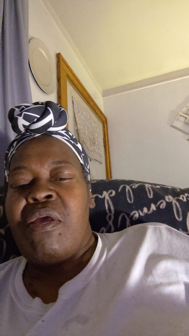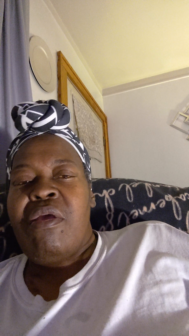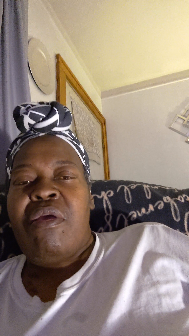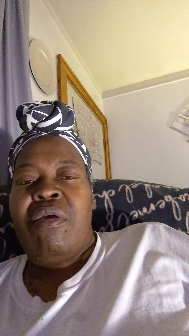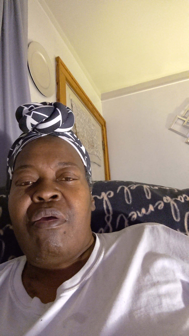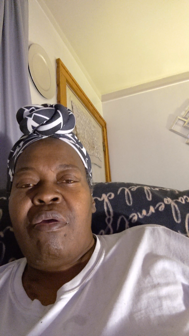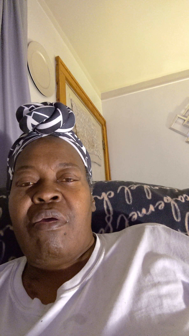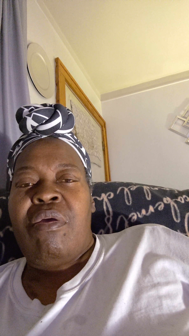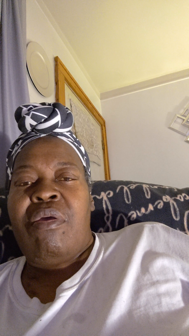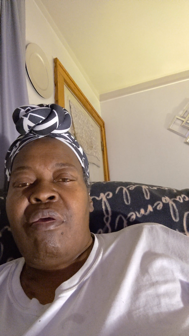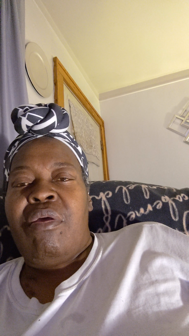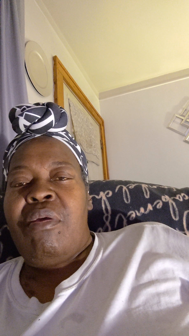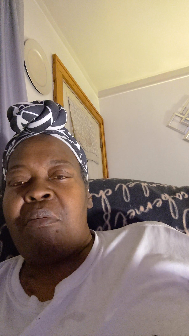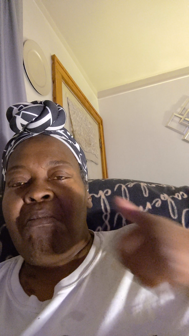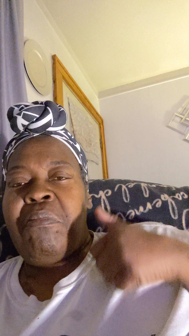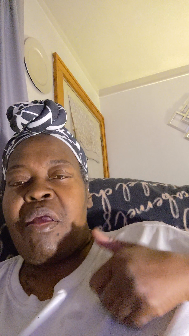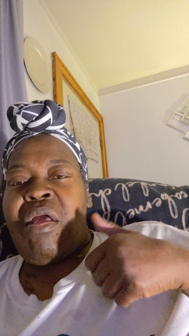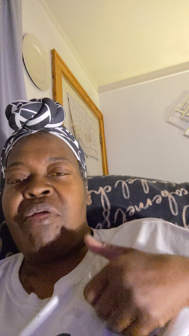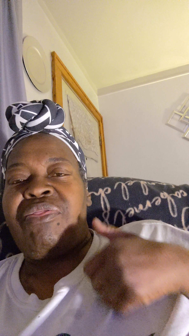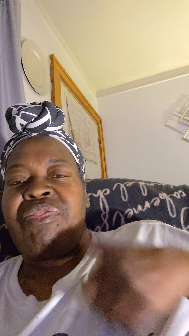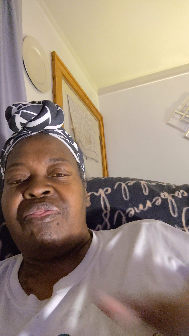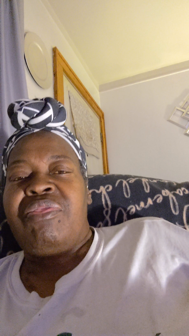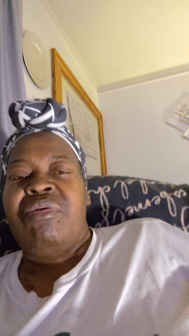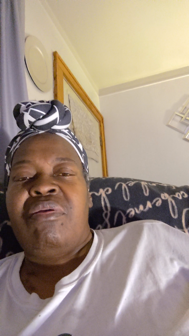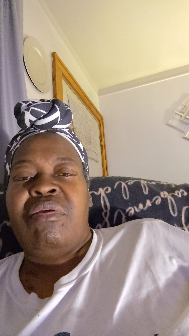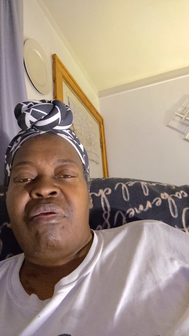bathtub